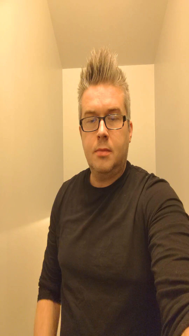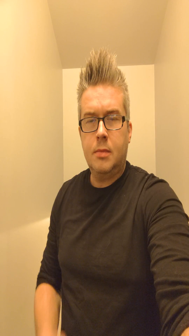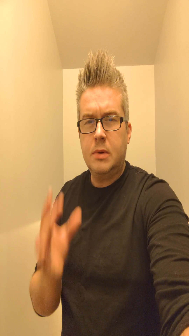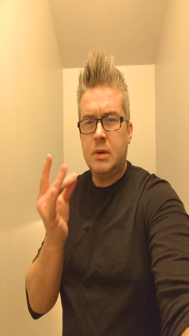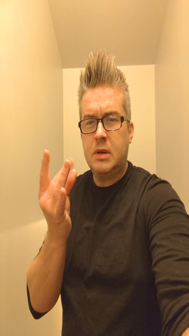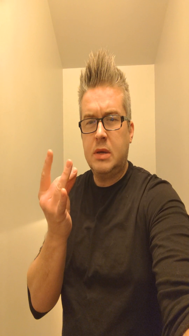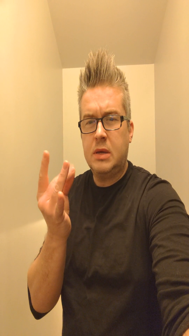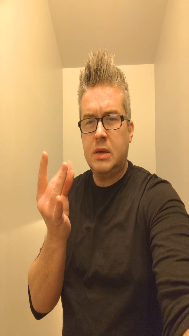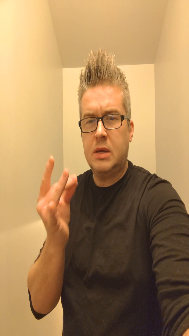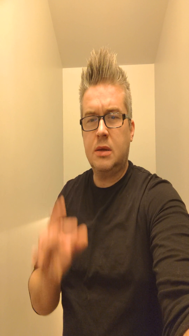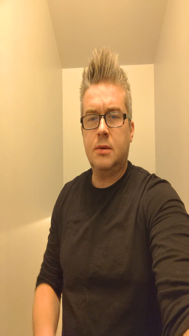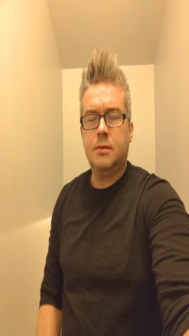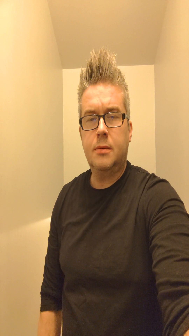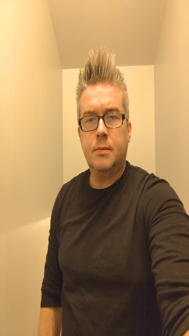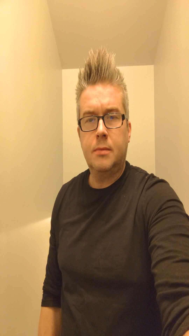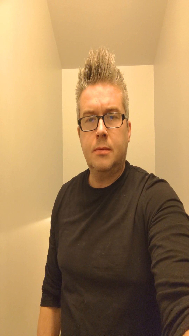sticky